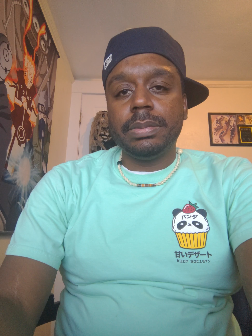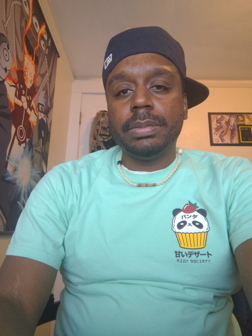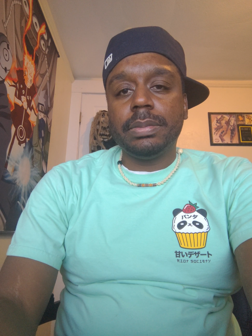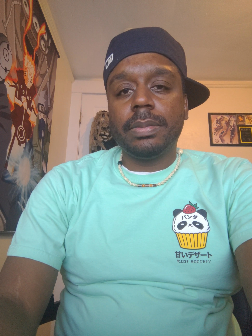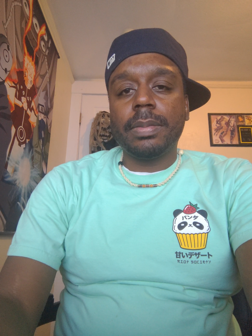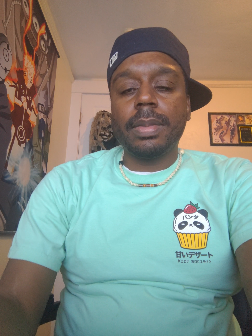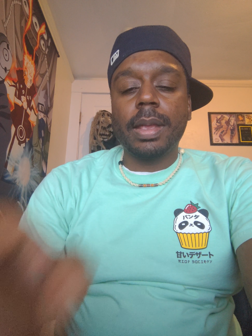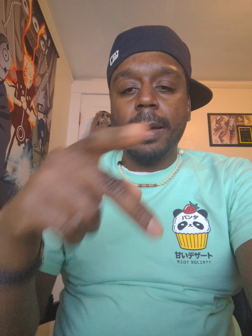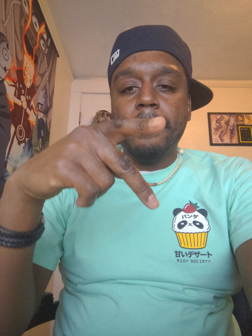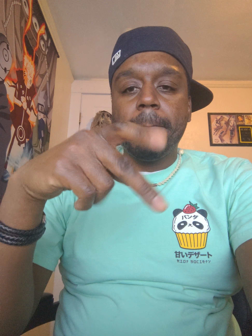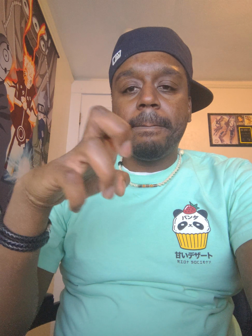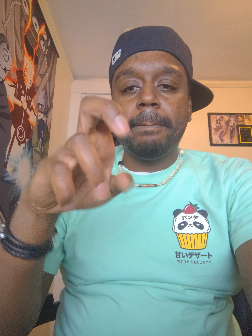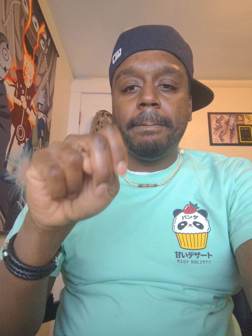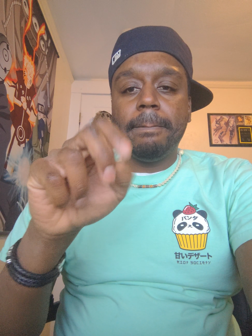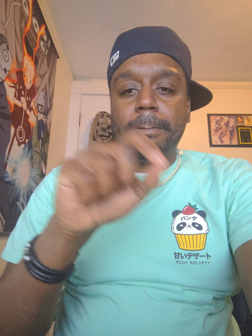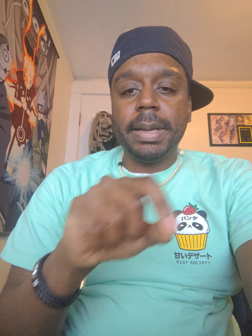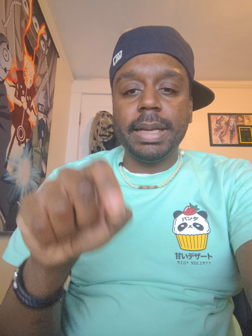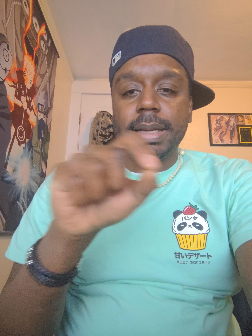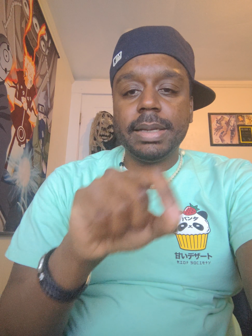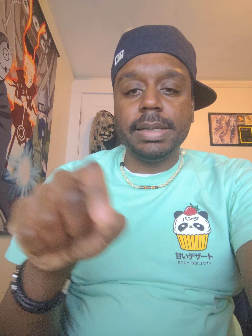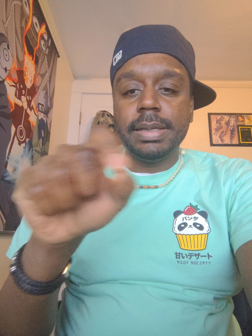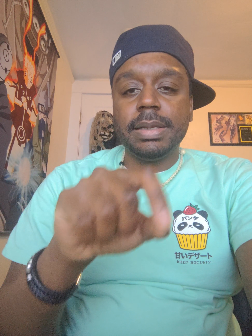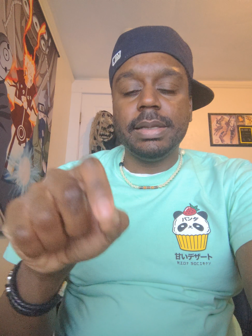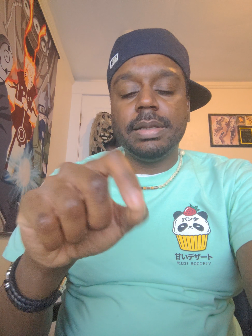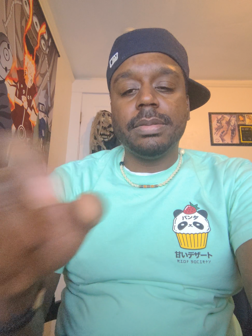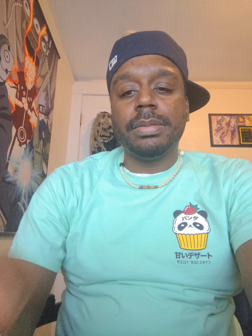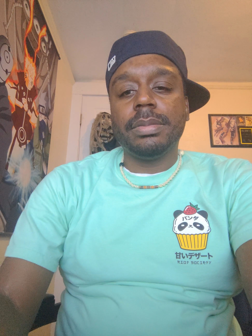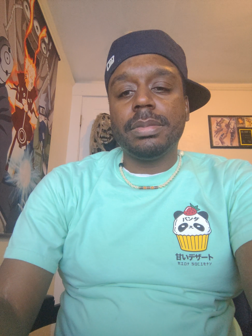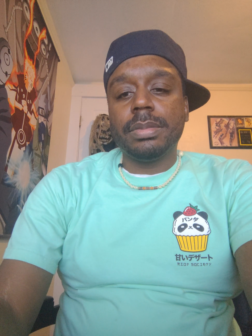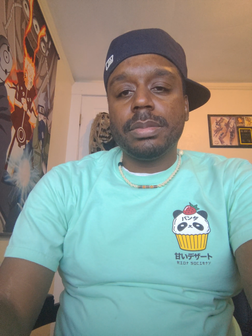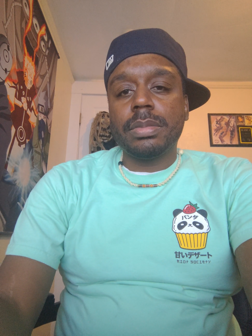pen